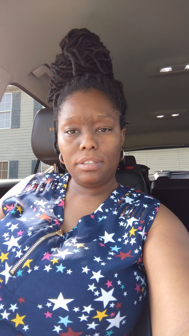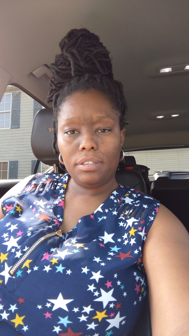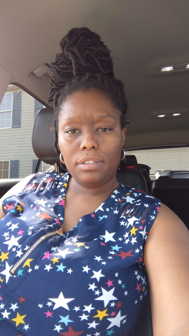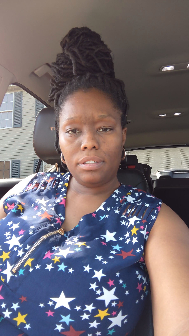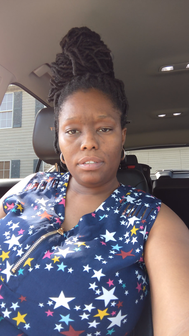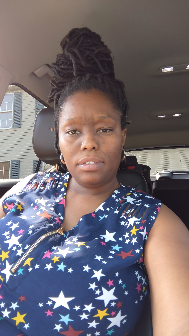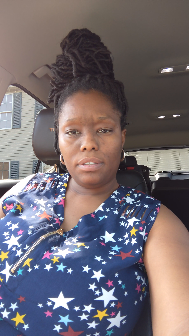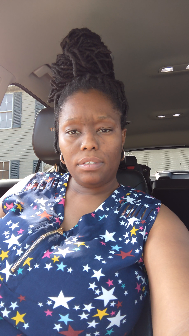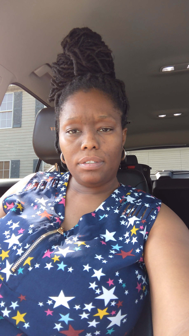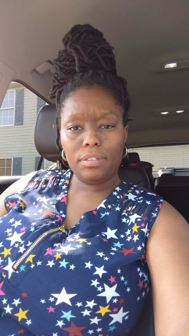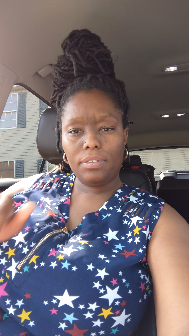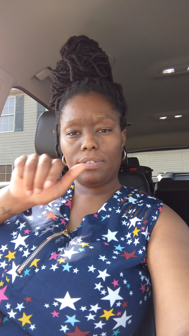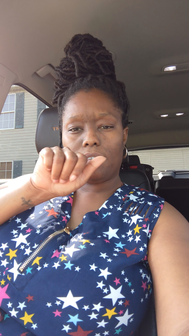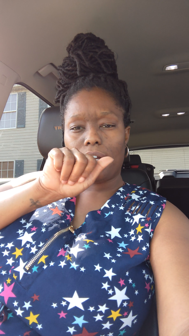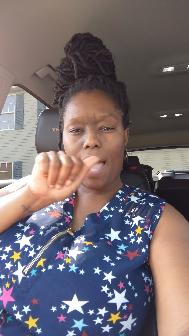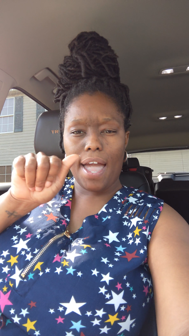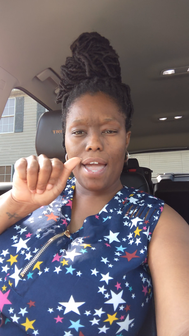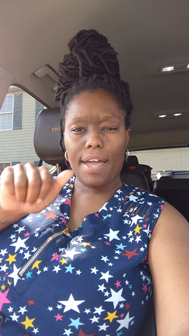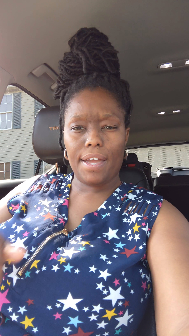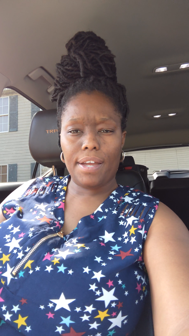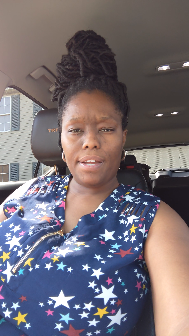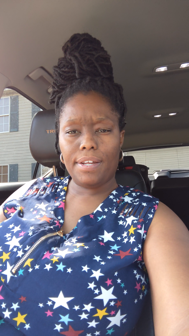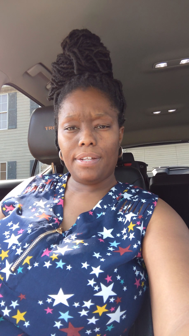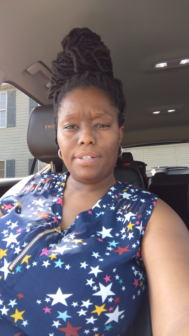a